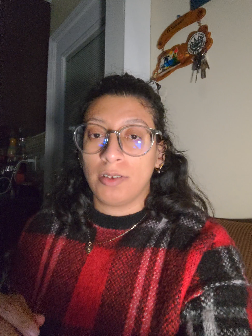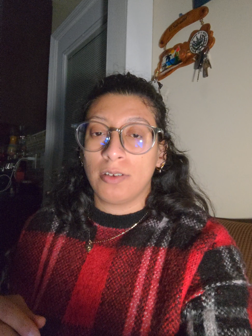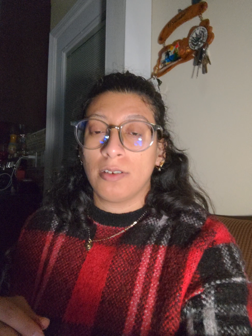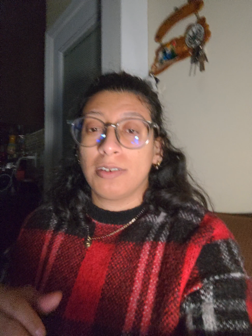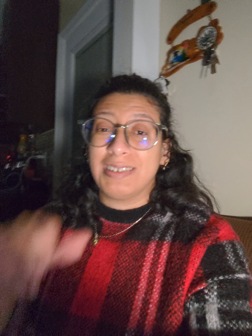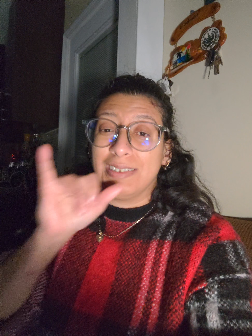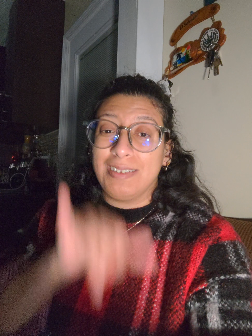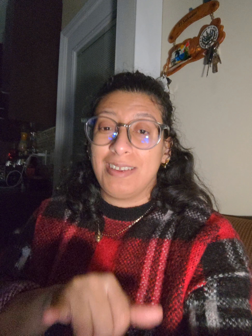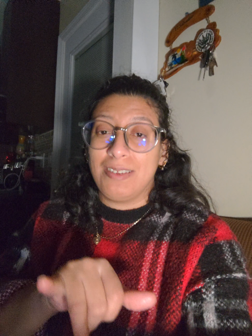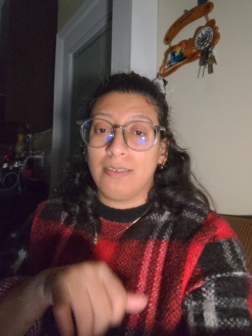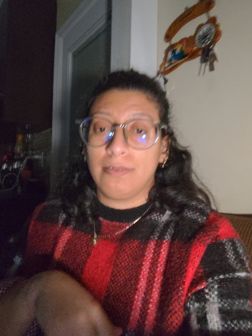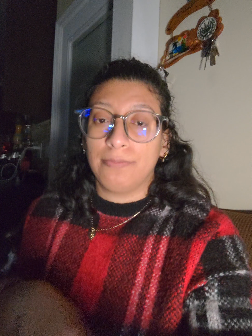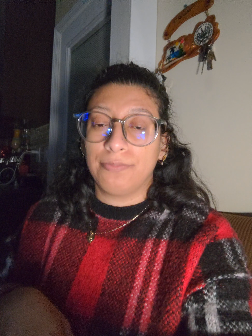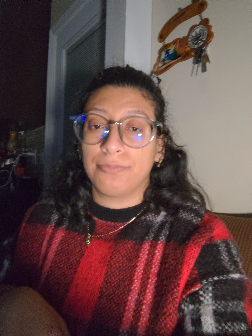stay